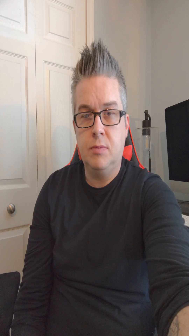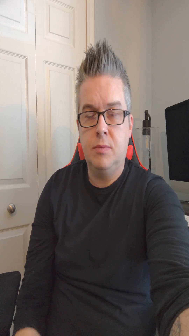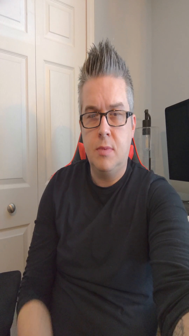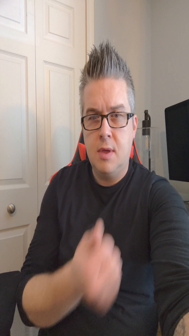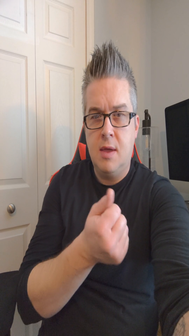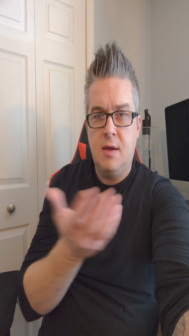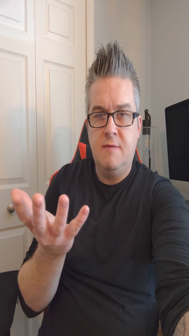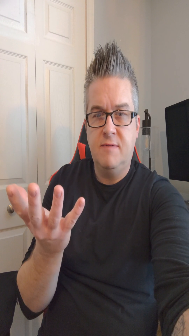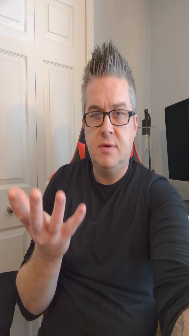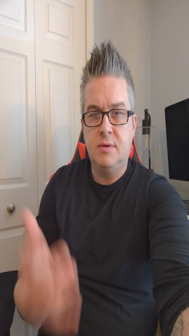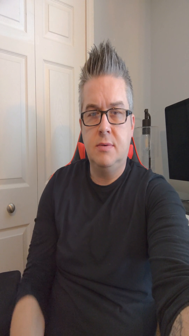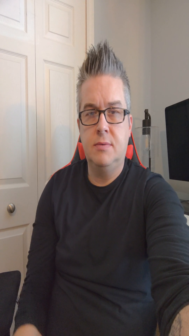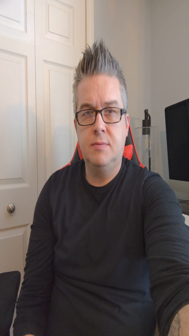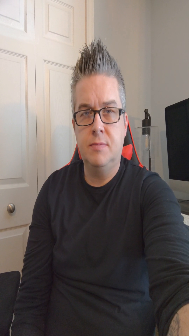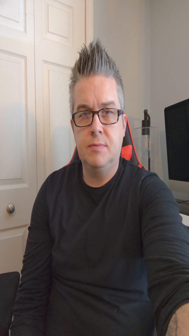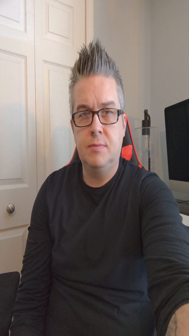every